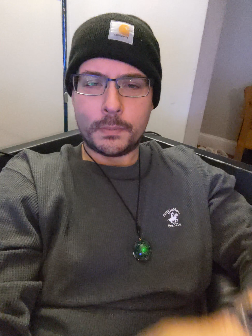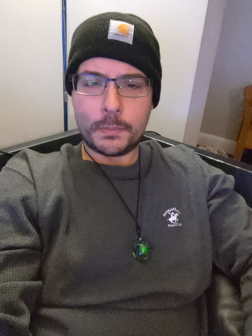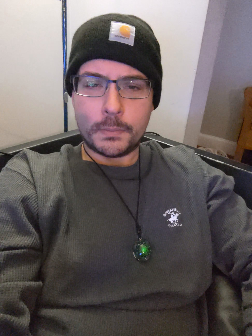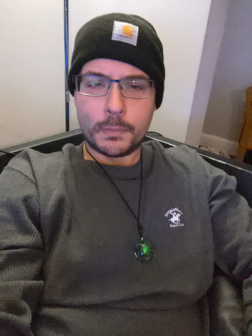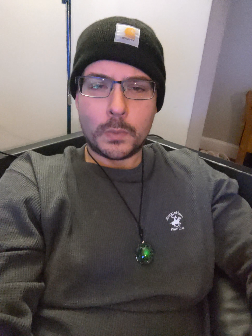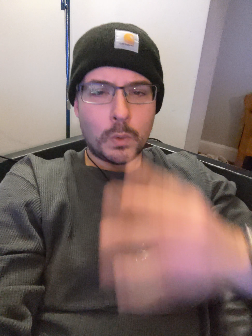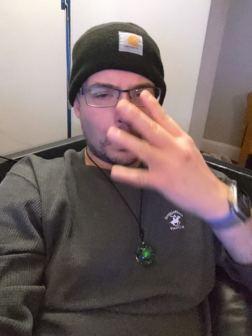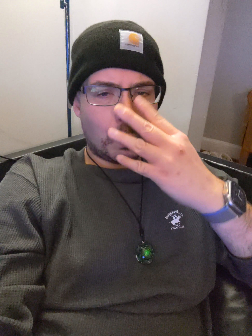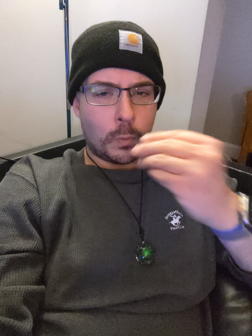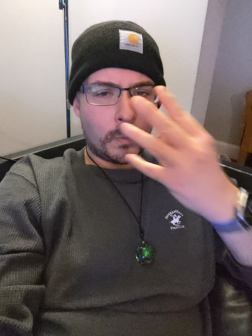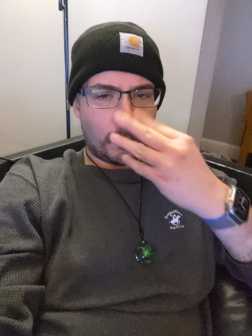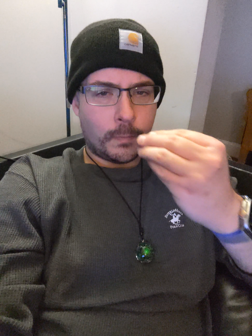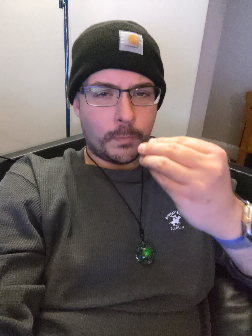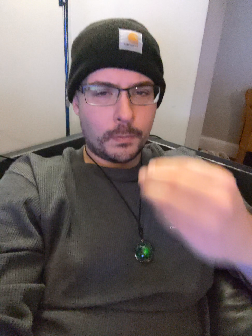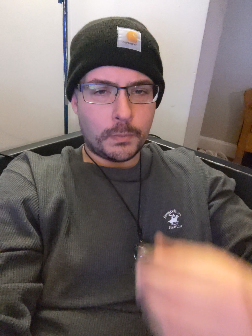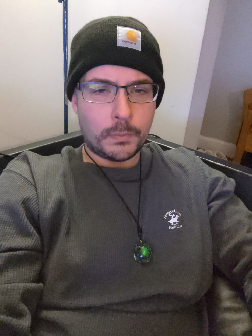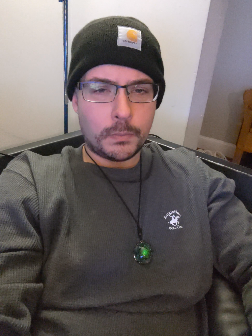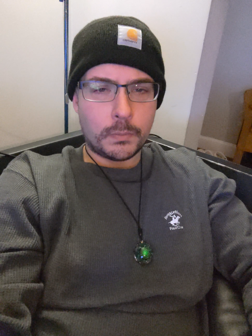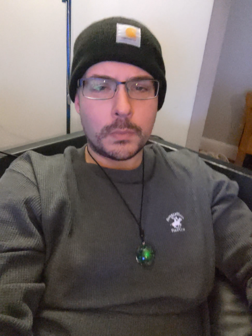wolf